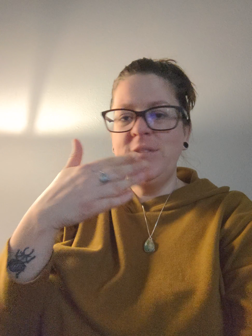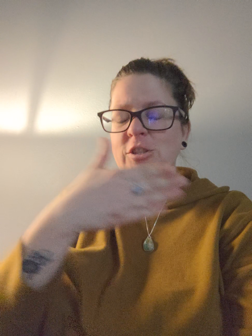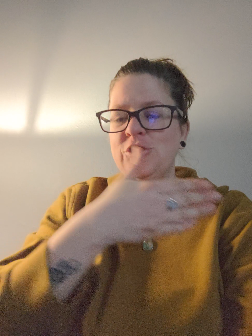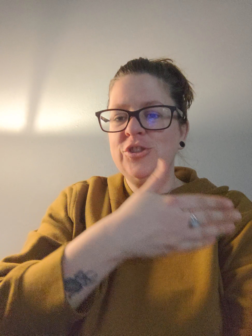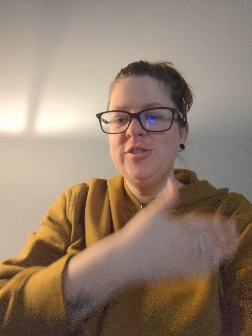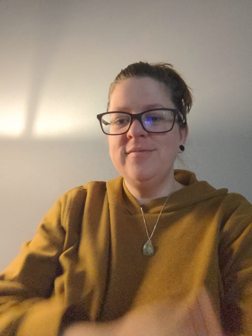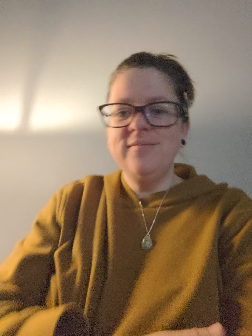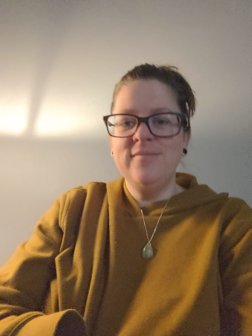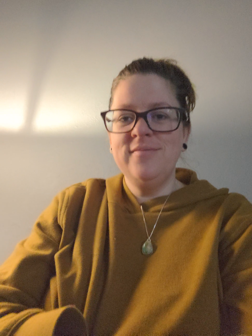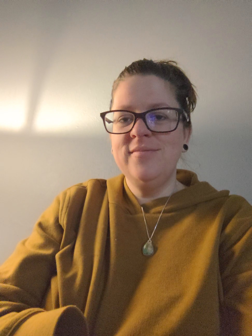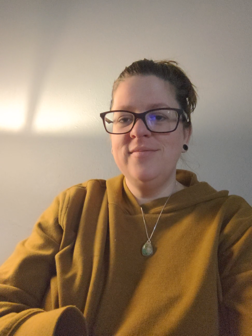fish